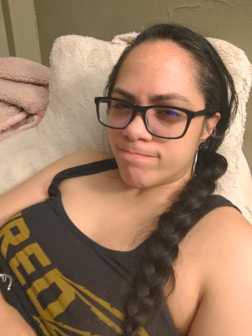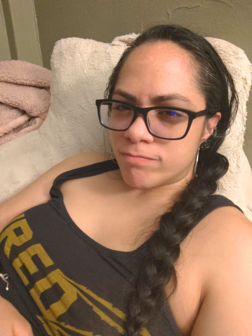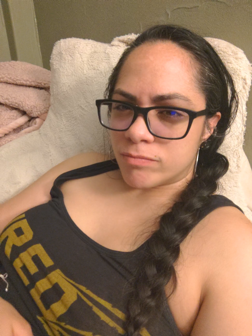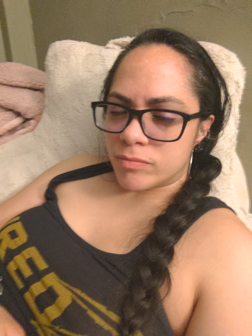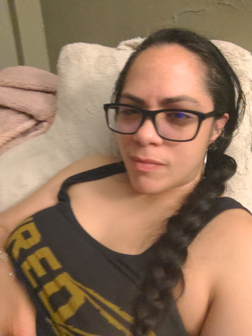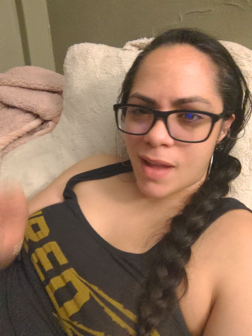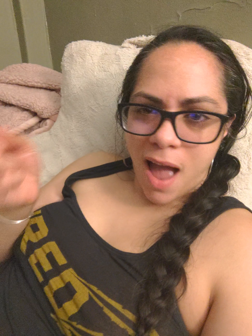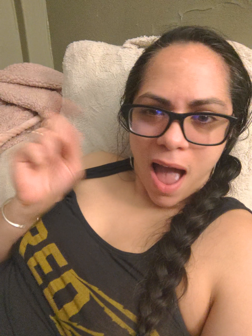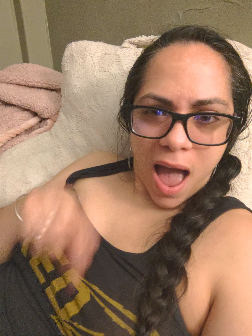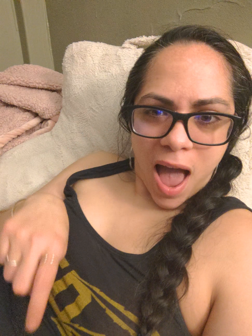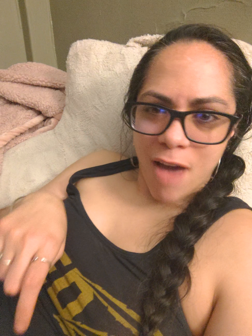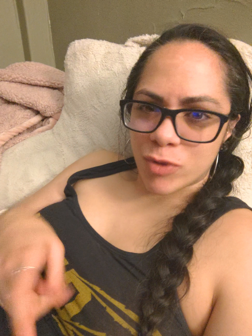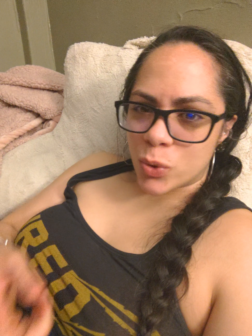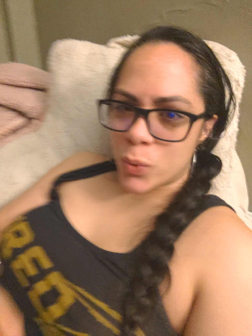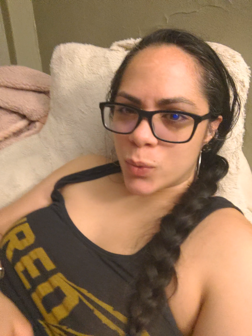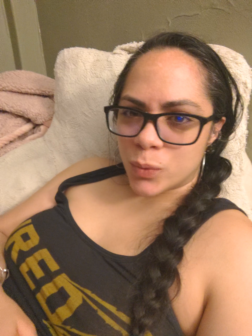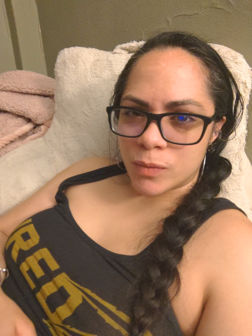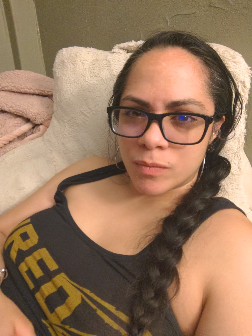have to